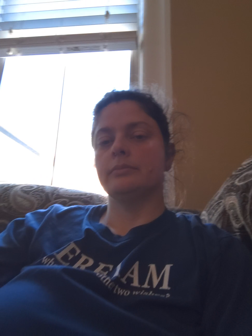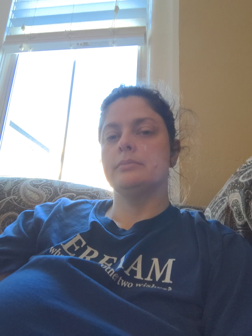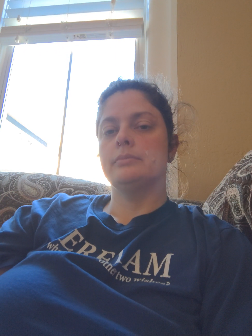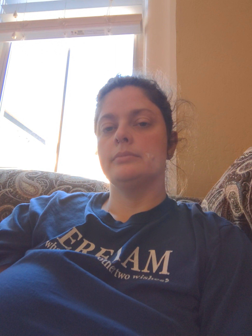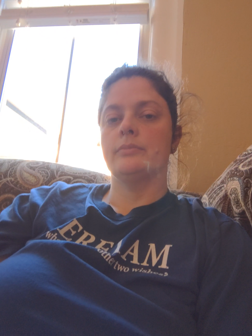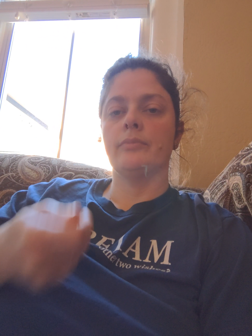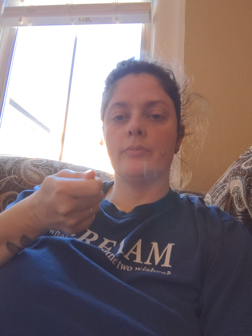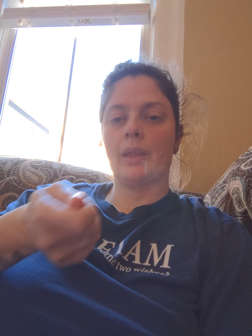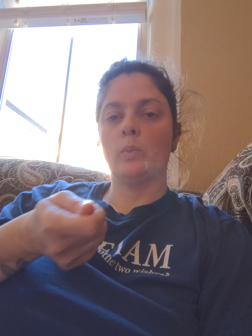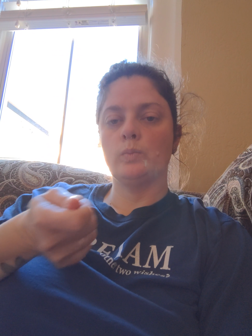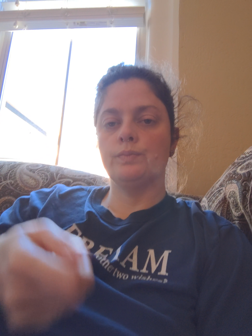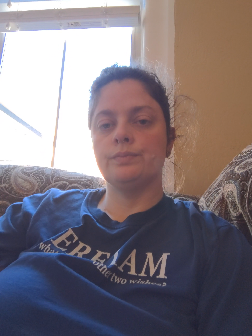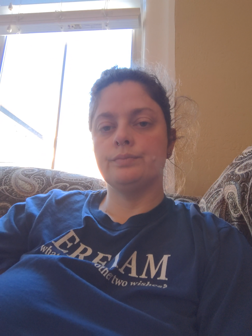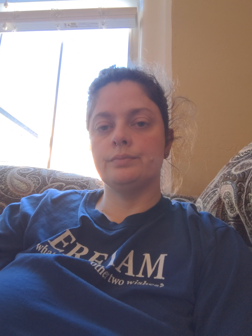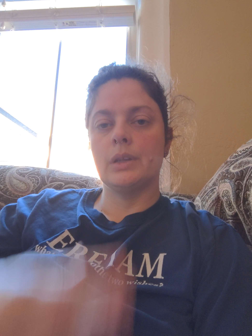vacuum